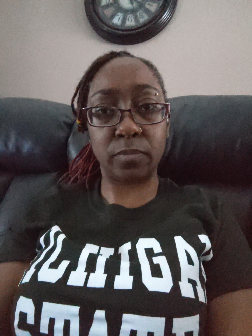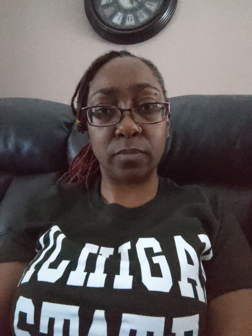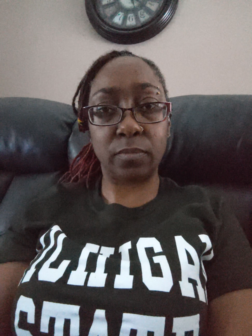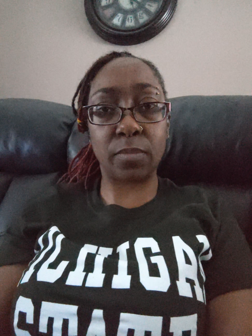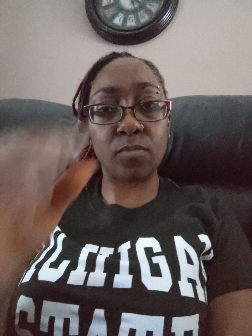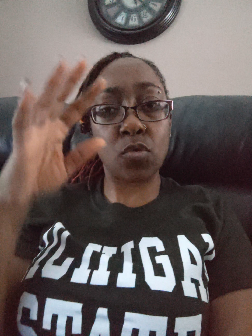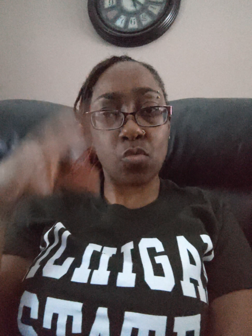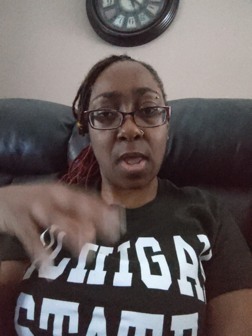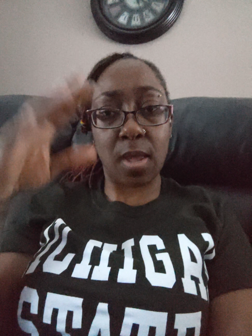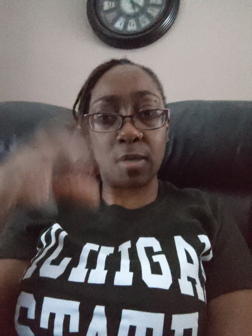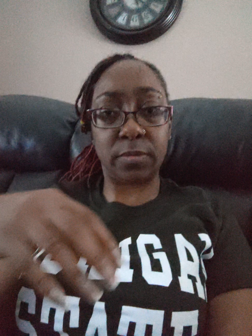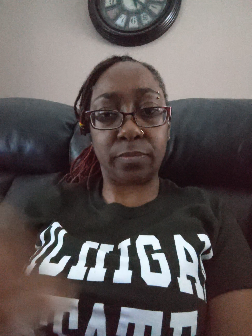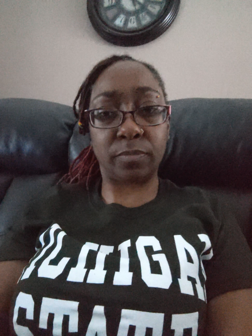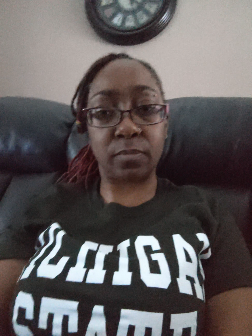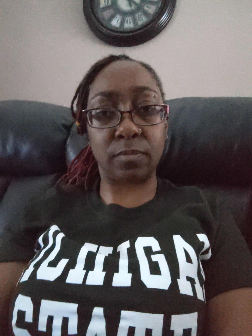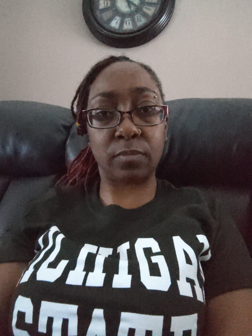rain